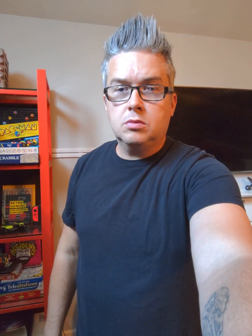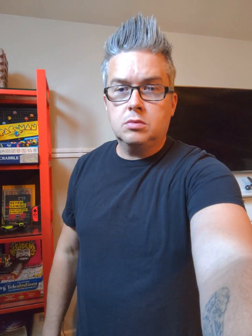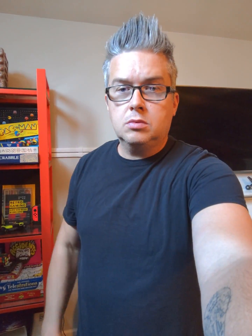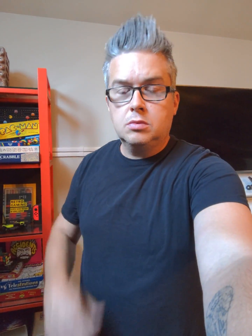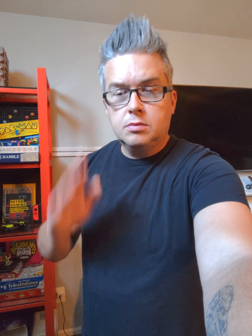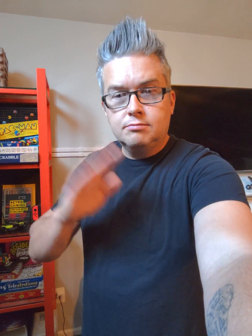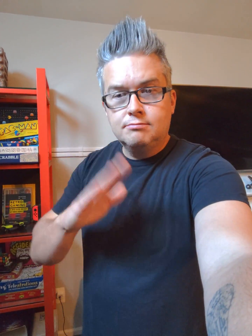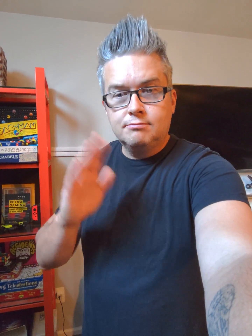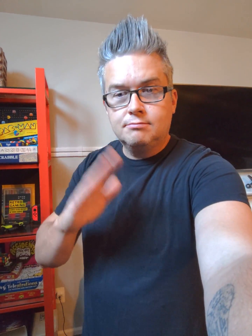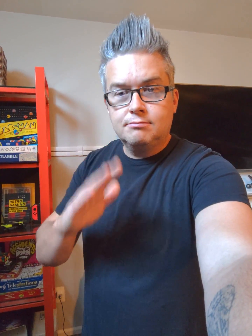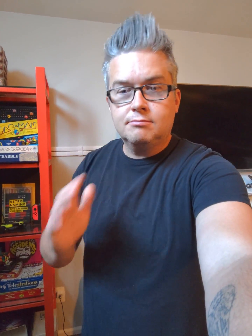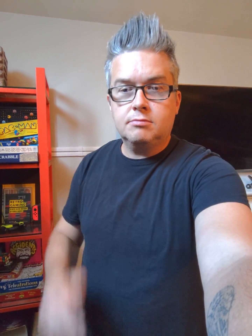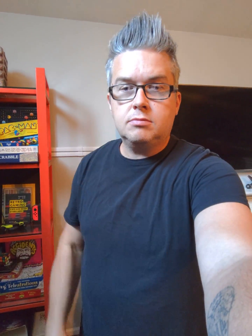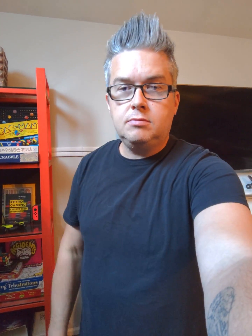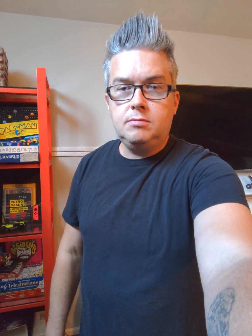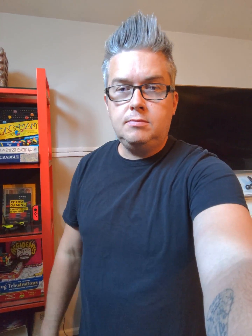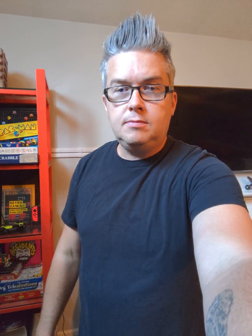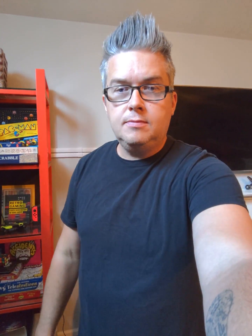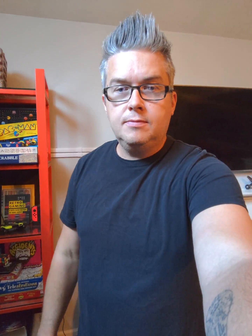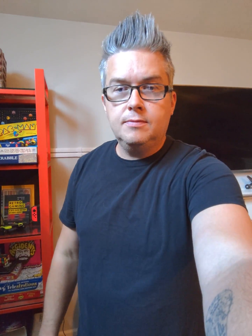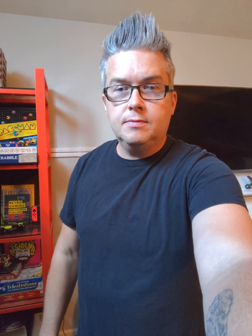clap